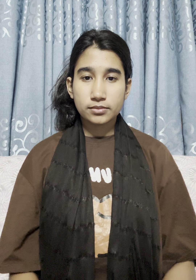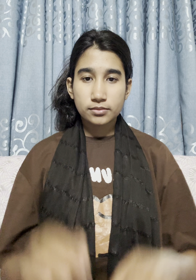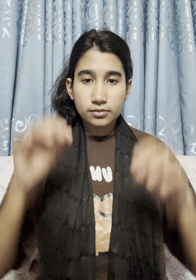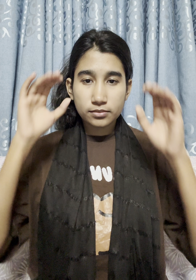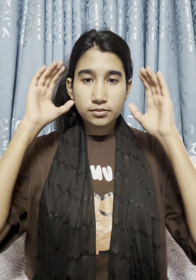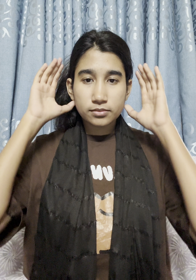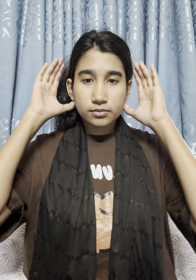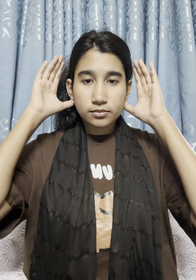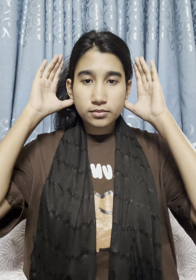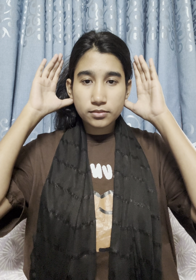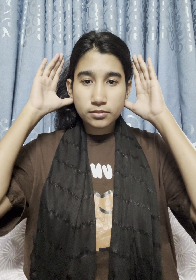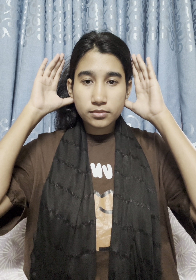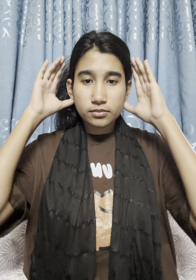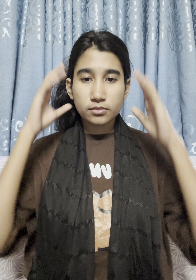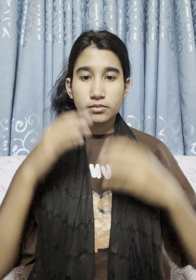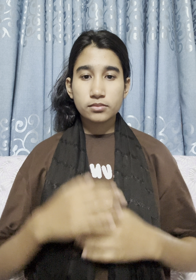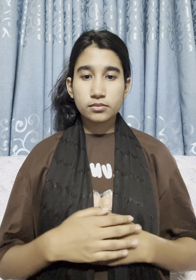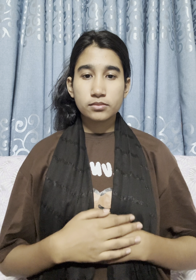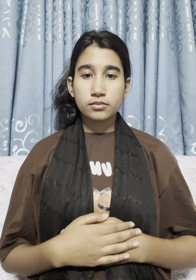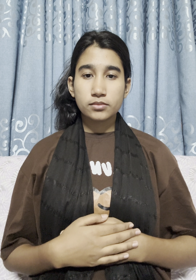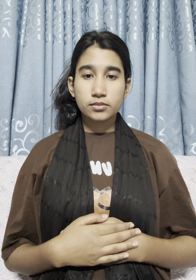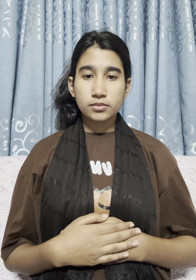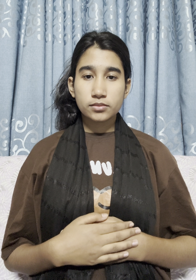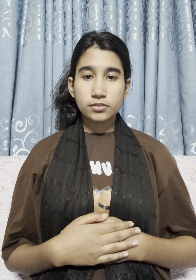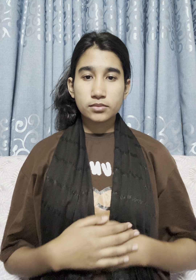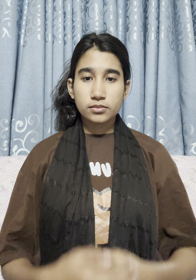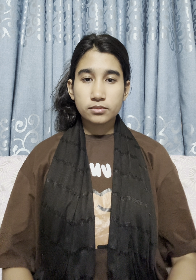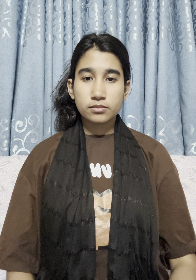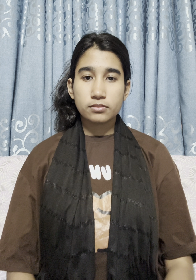নামায